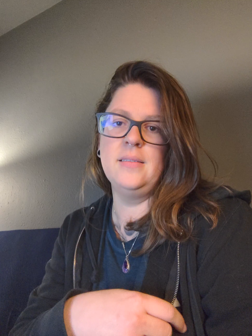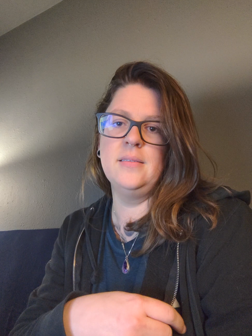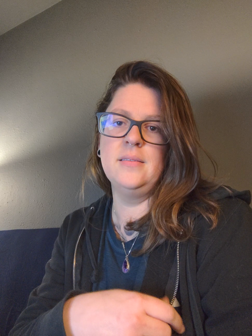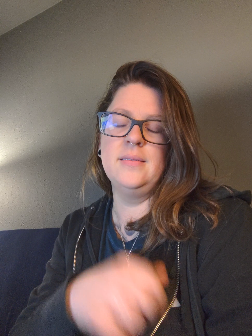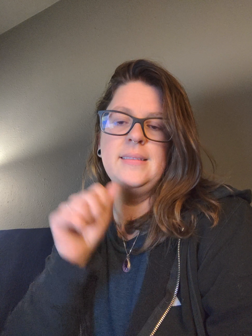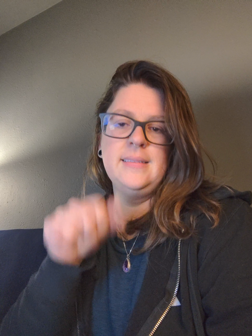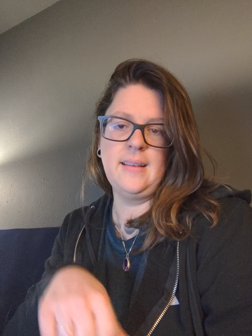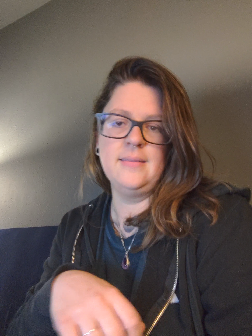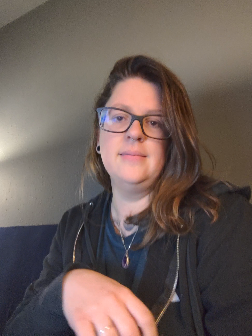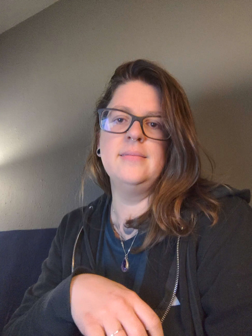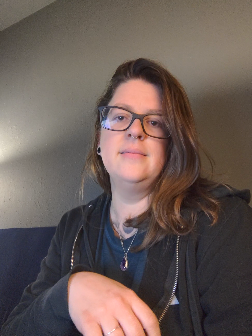can